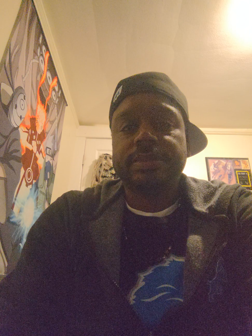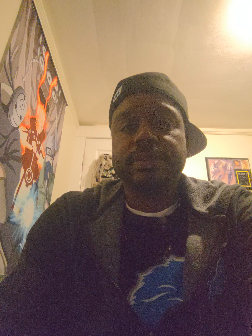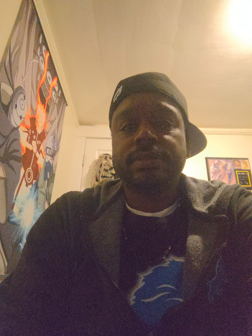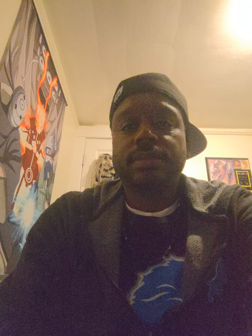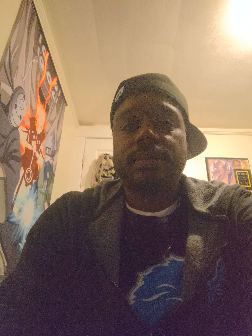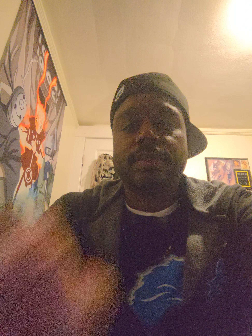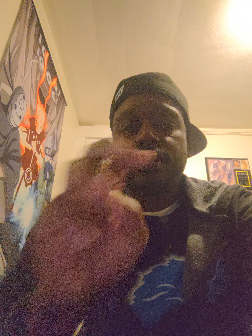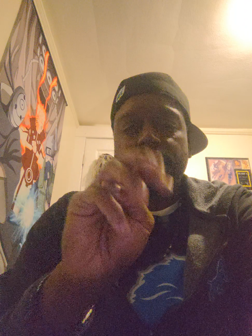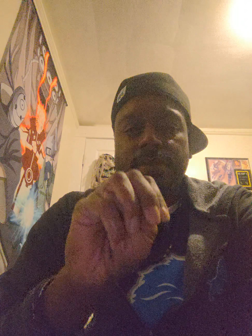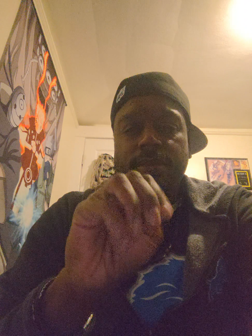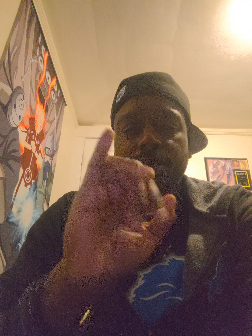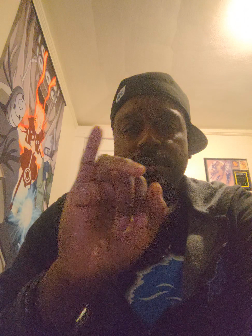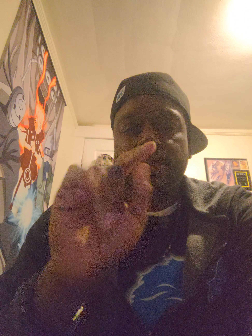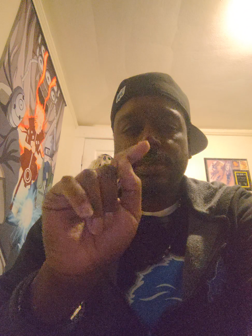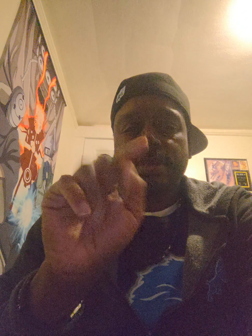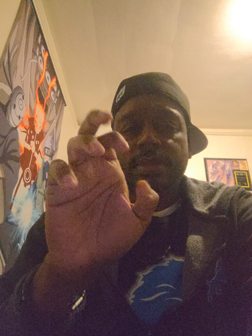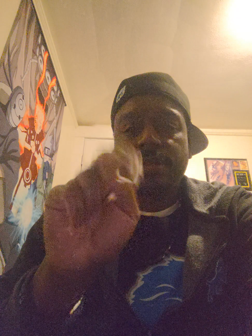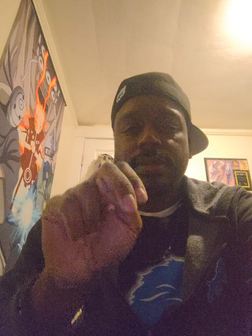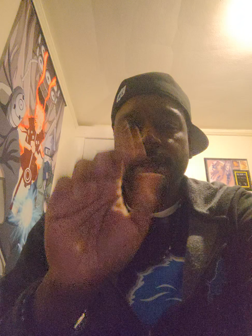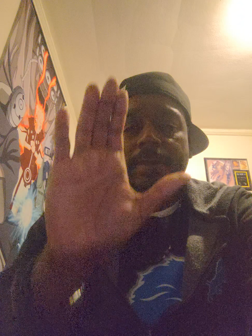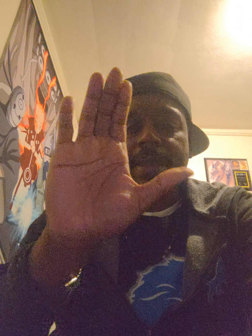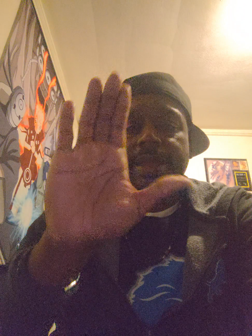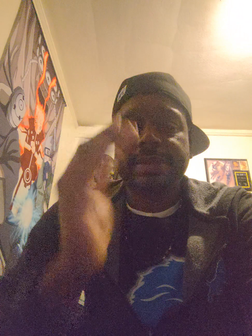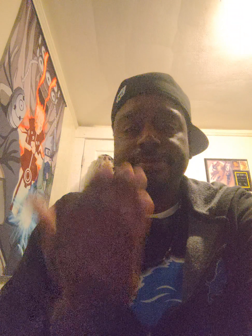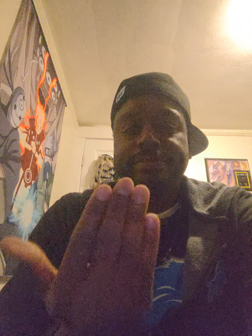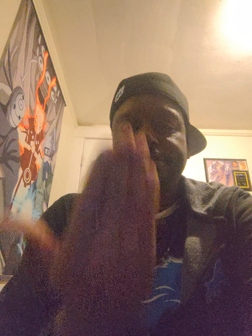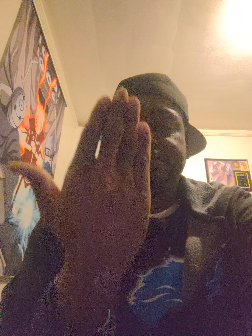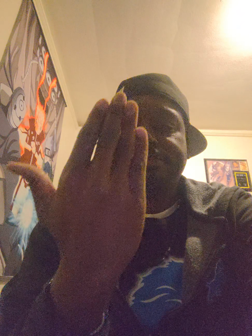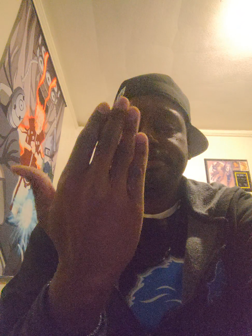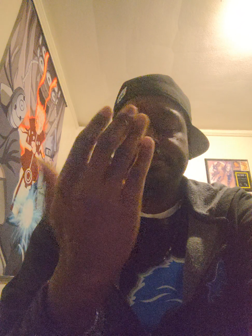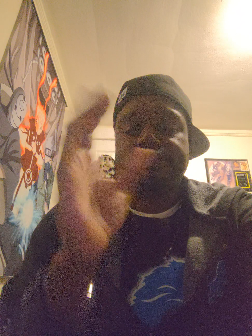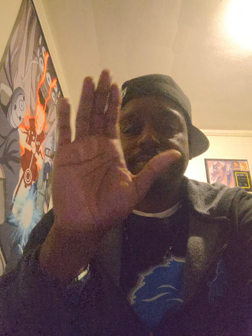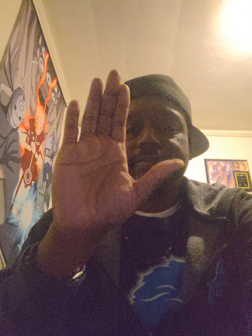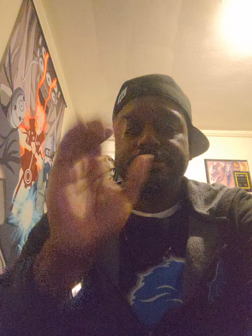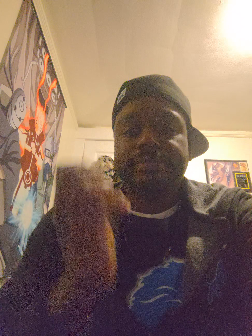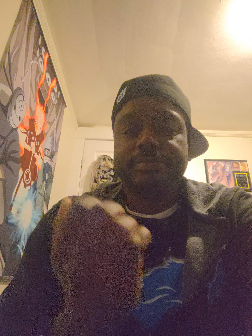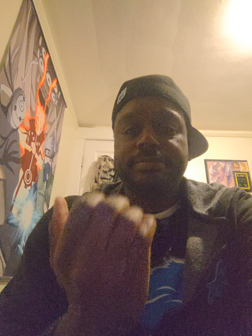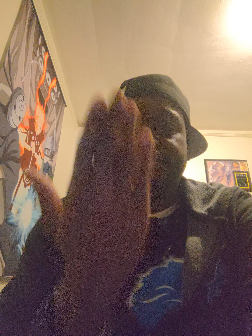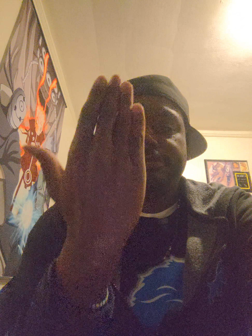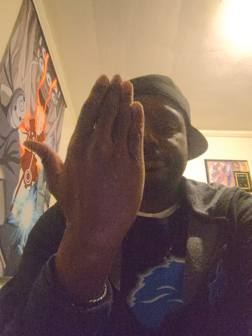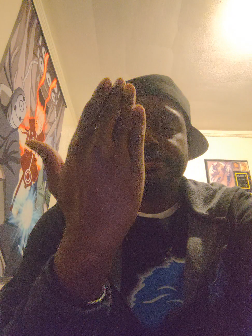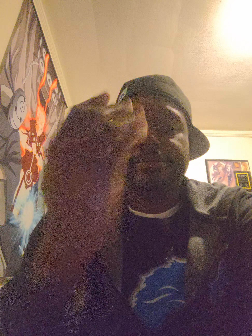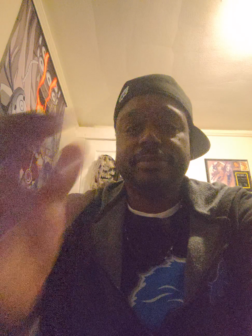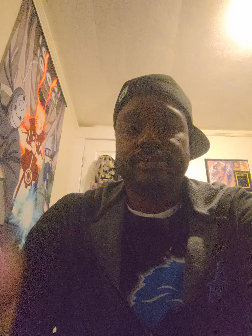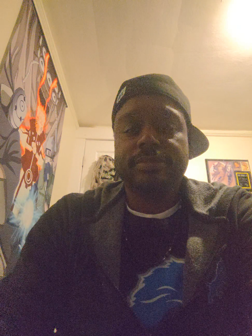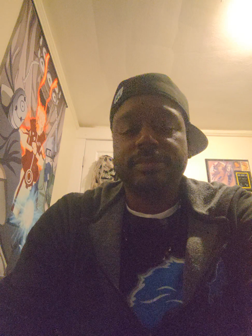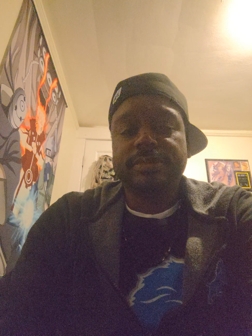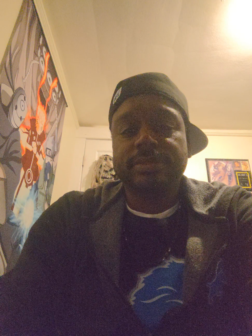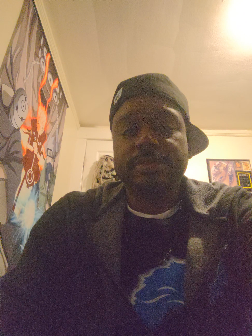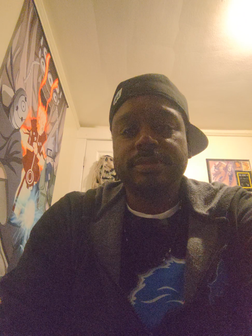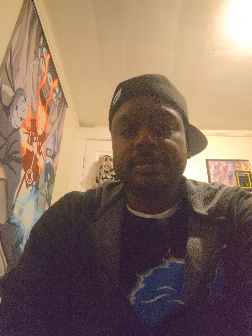mitten